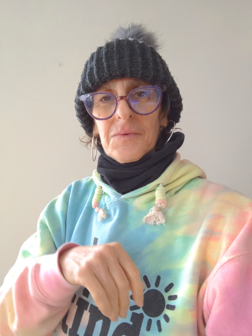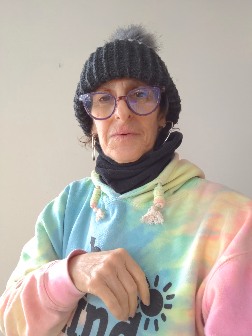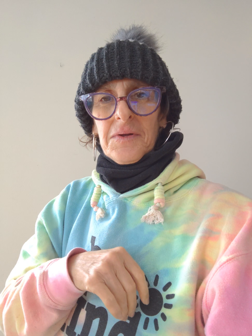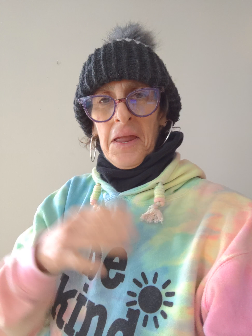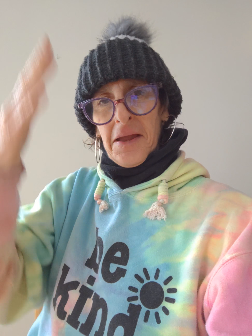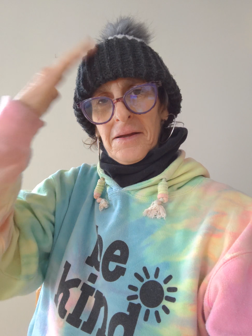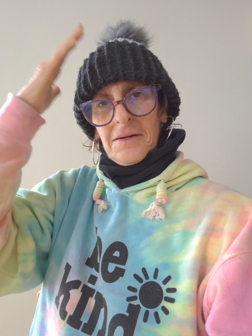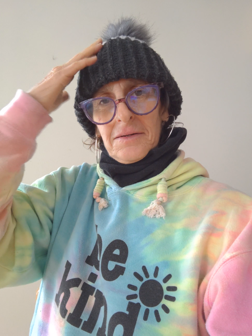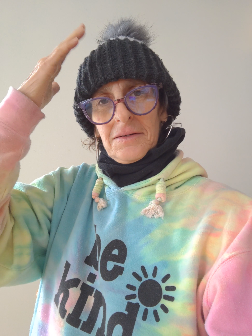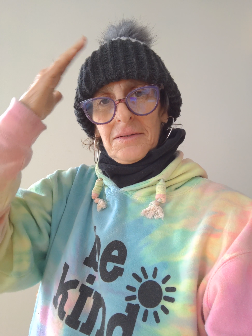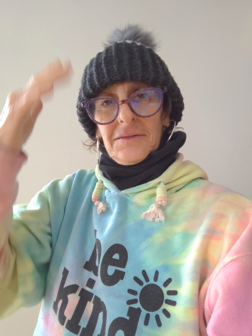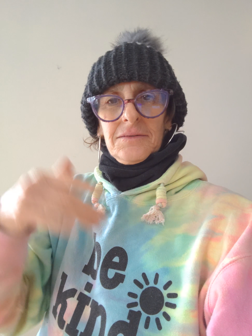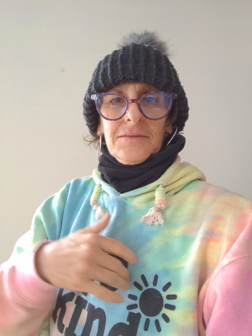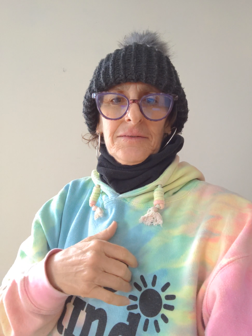hat